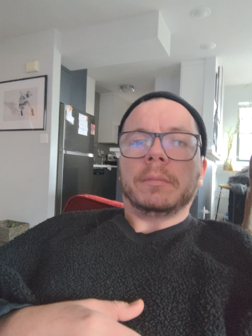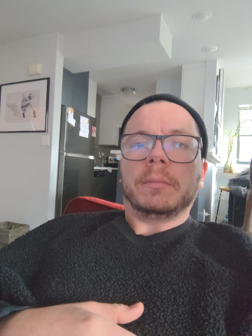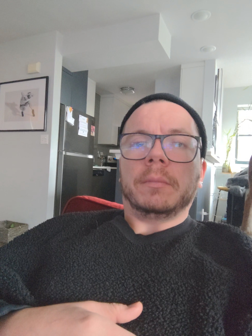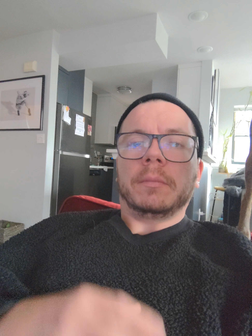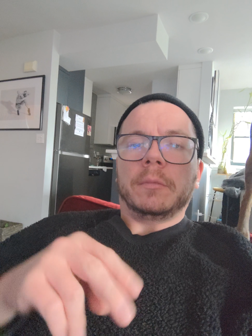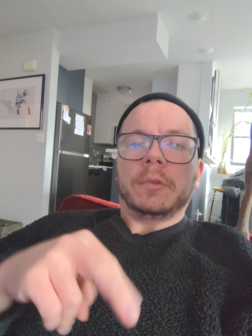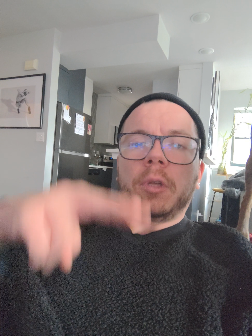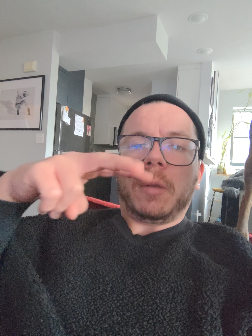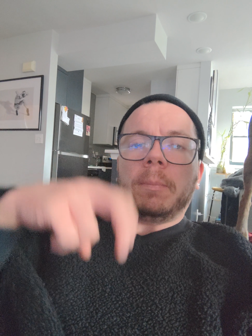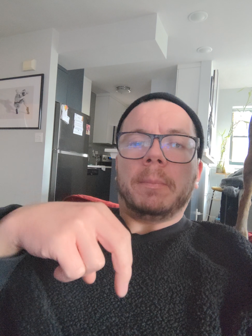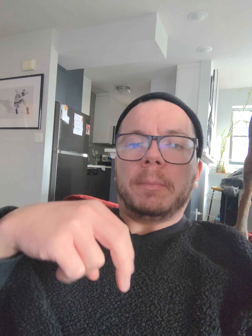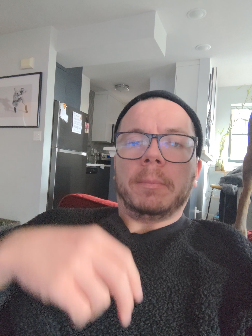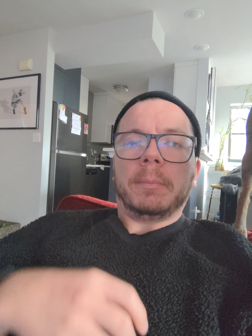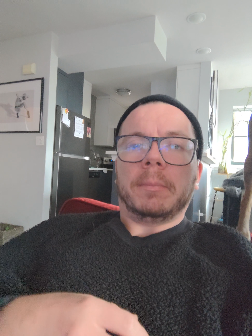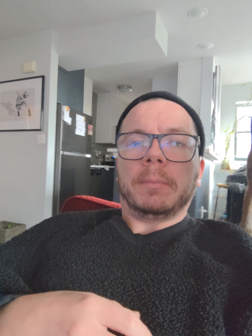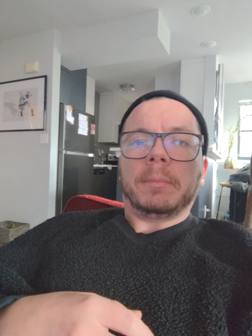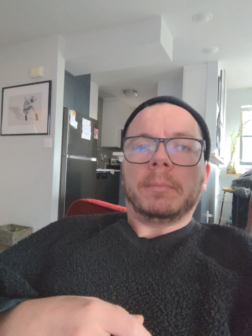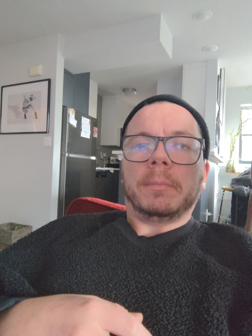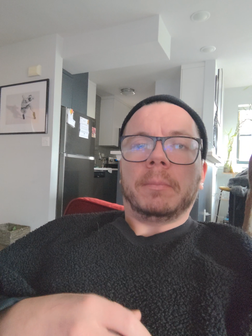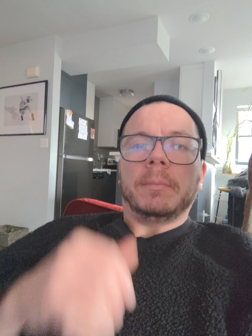jump